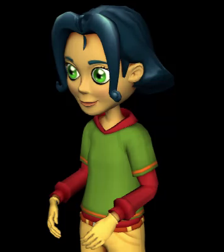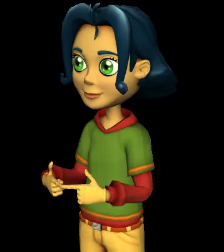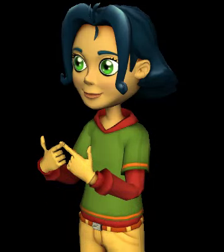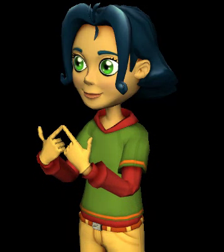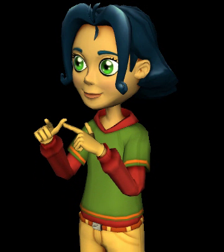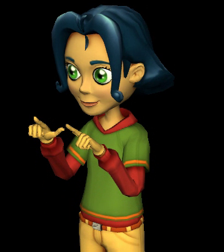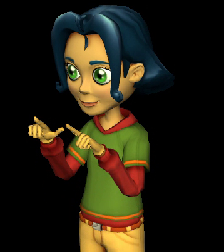حر